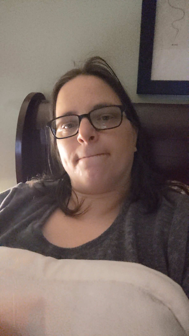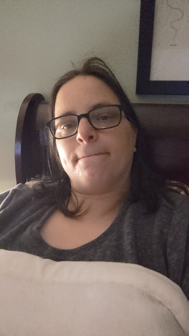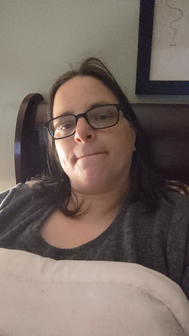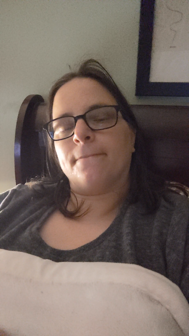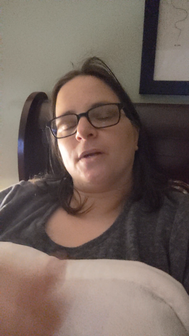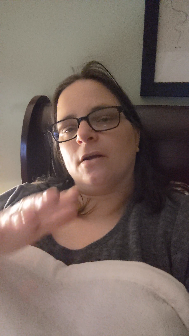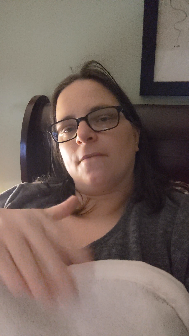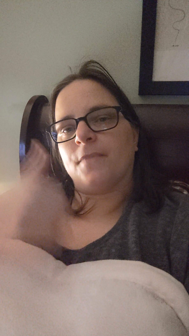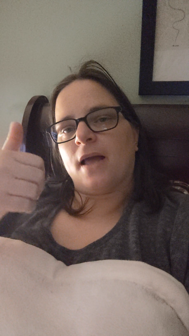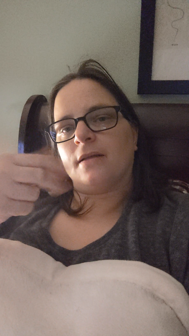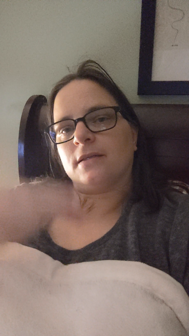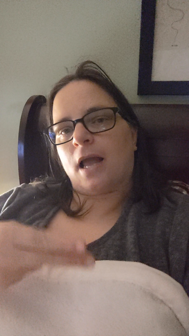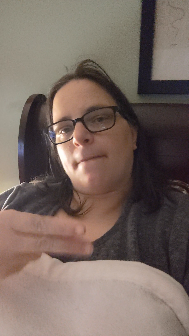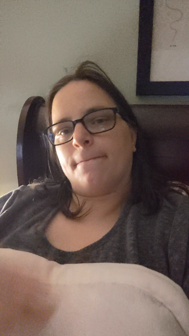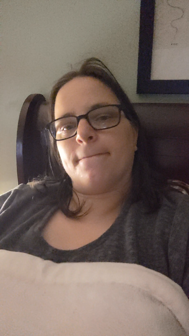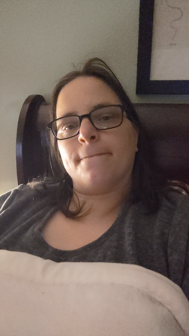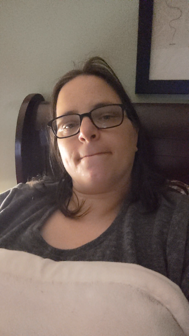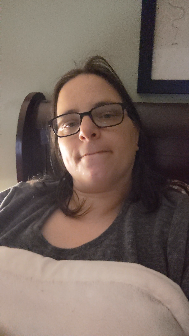pet's name